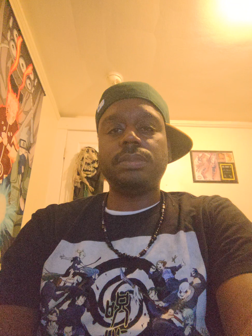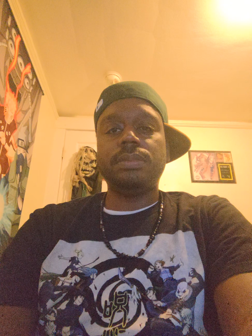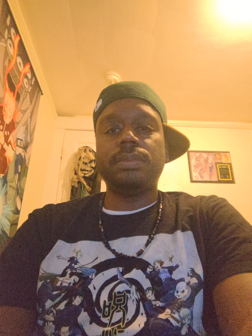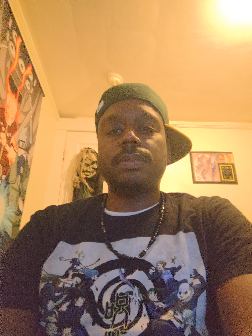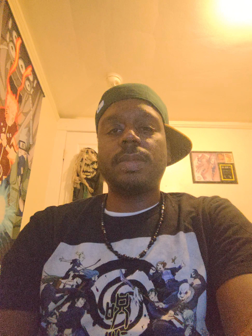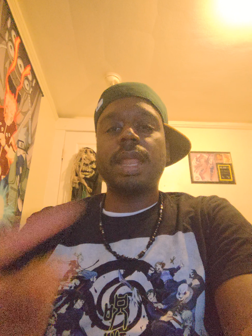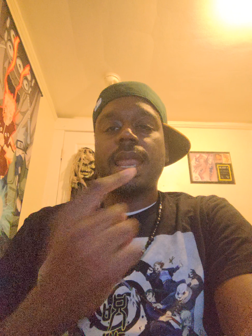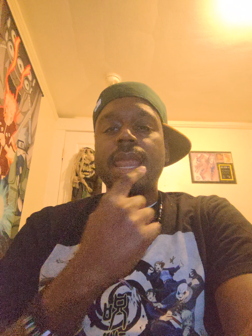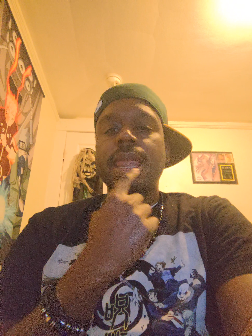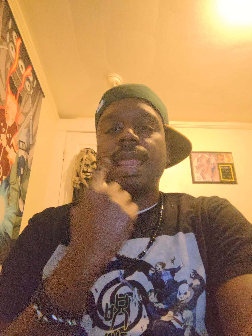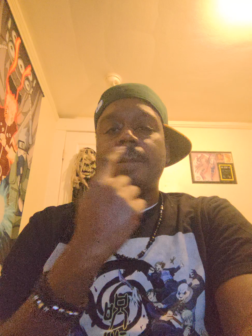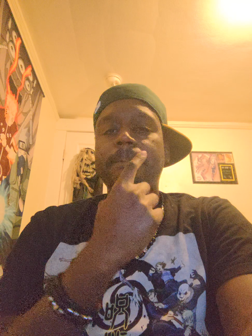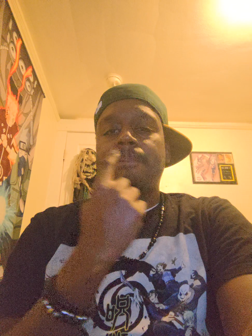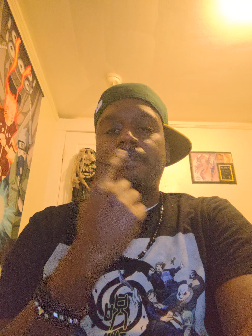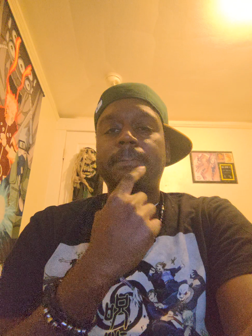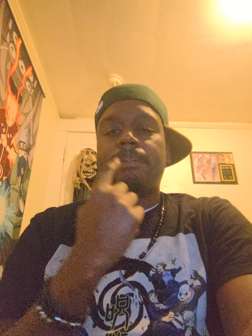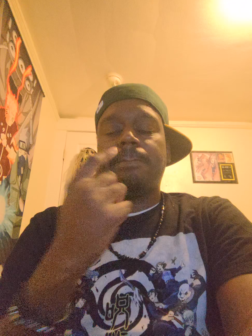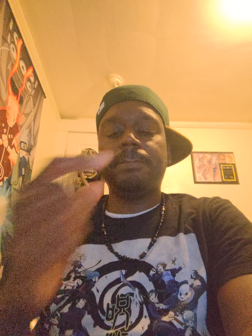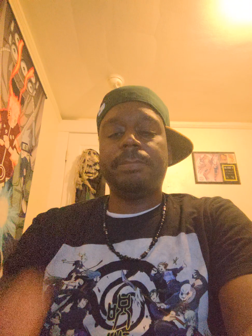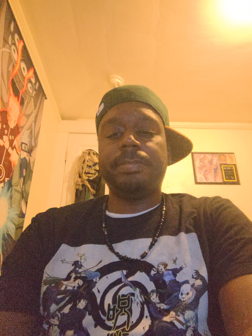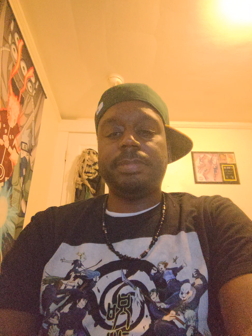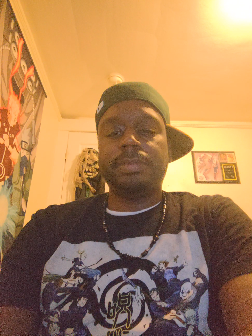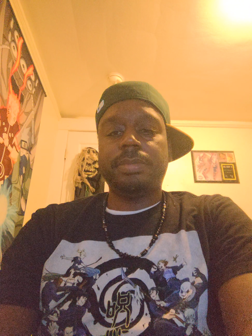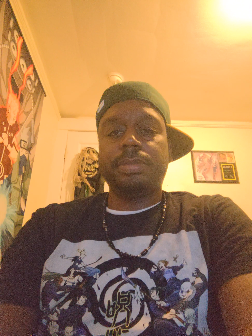lips